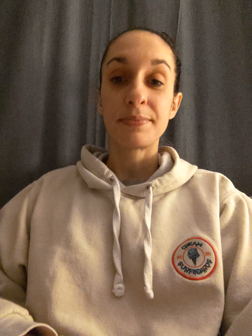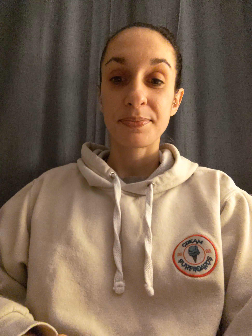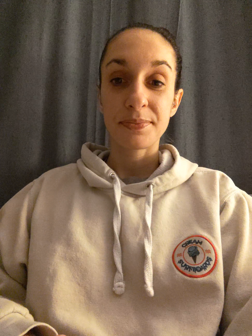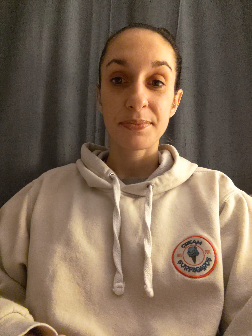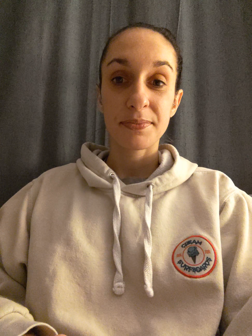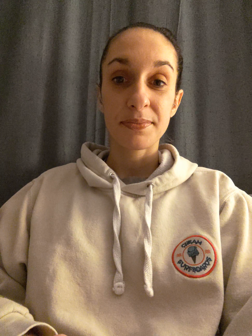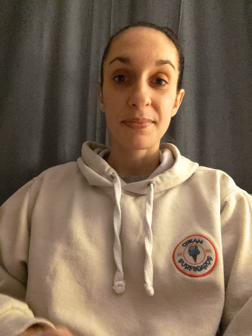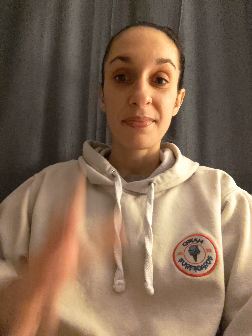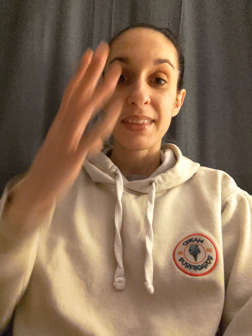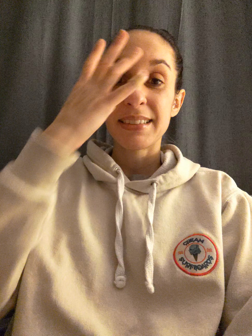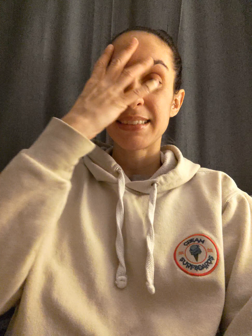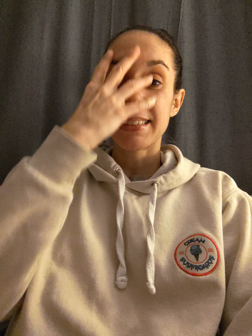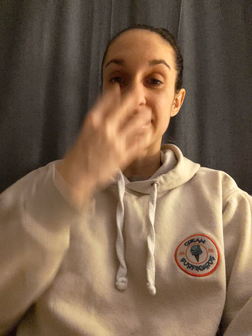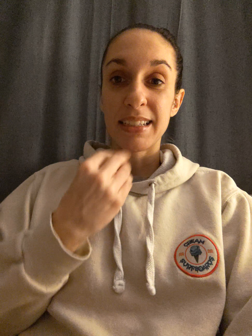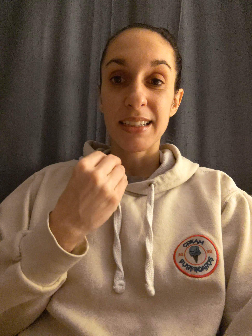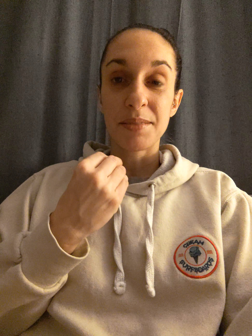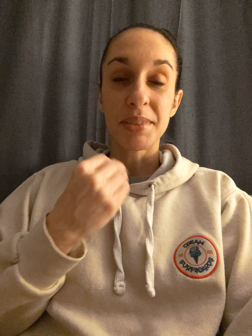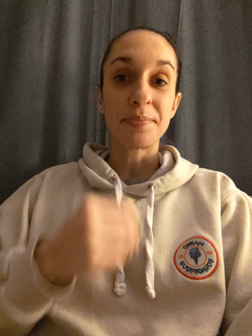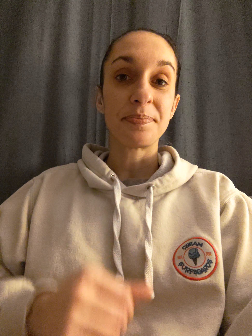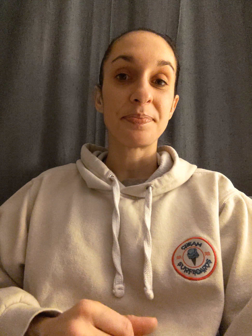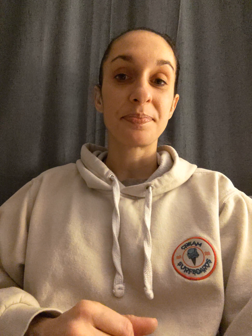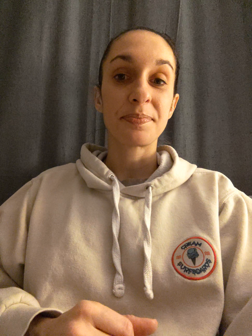sleep